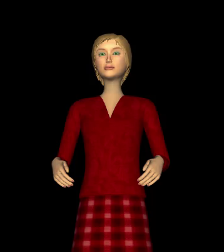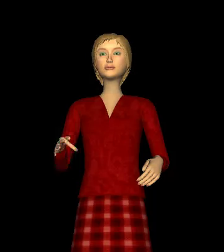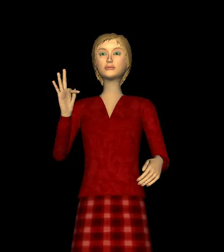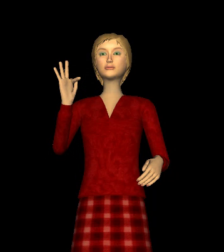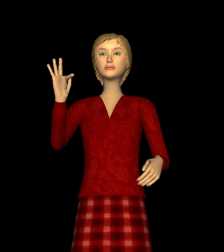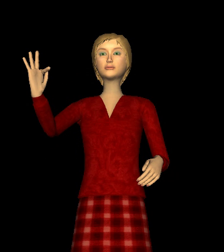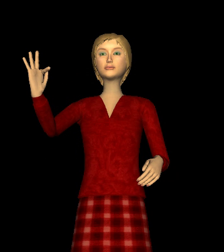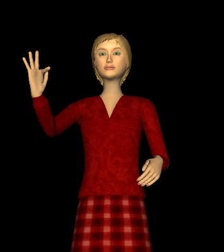فرنسا